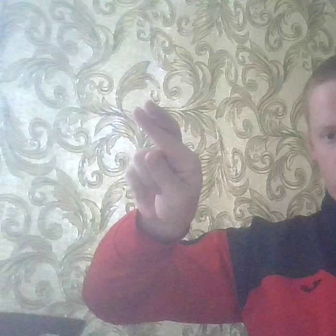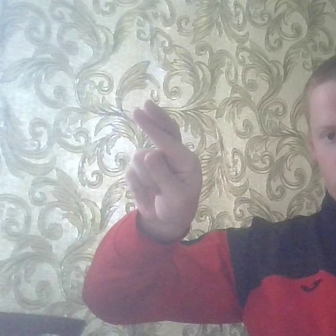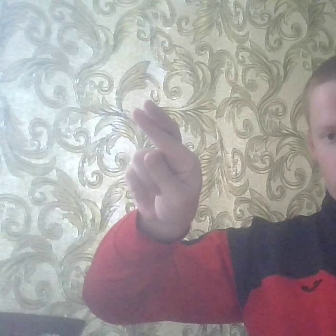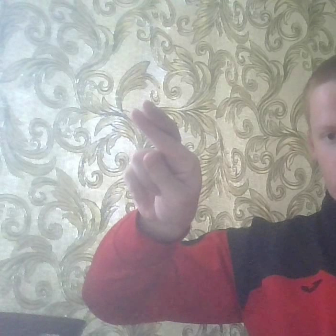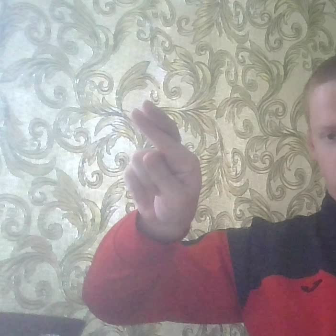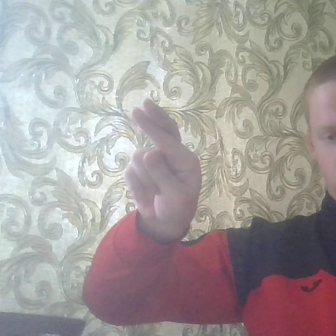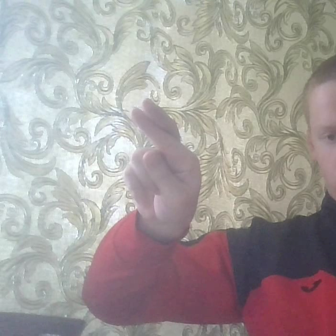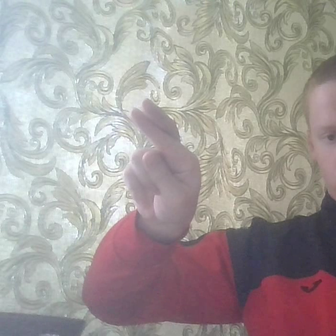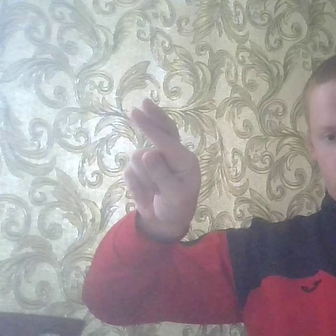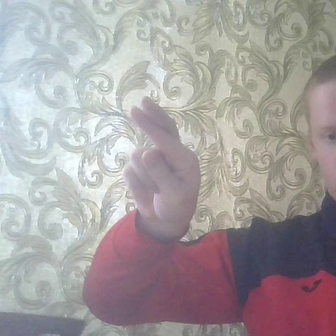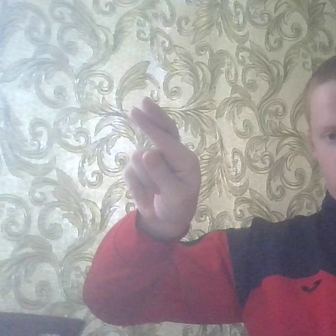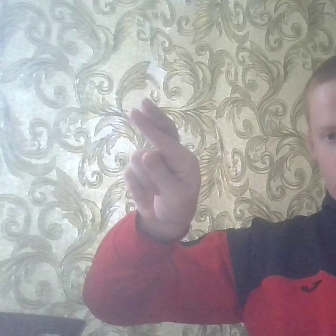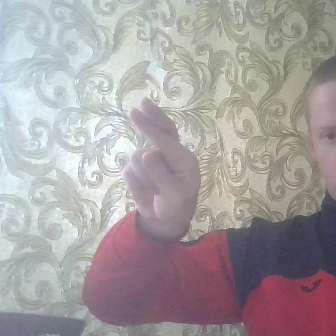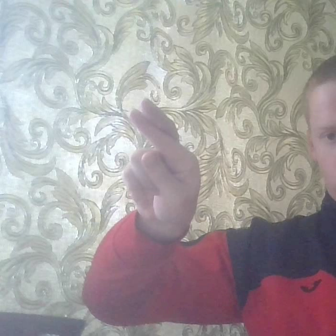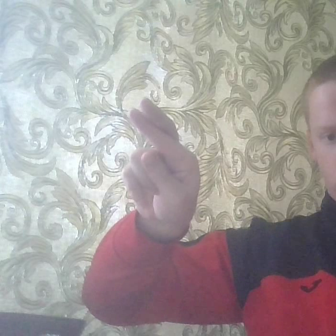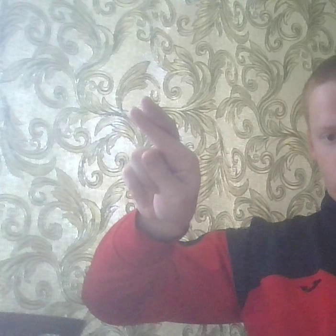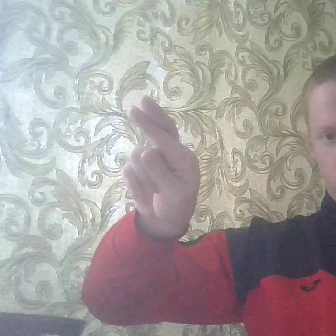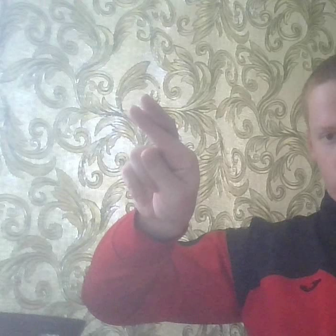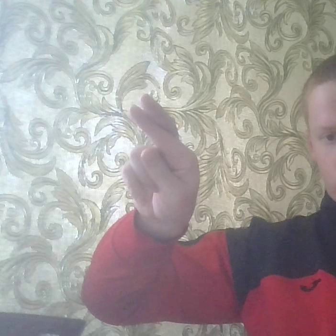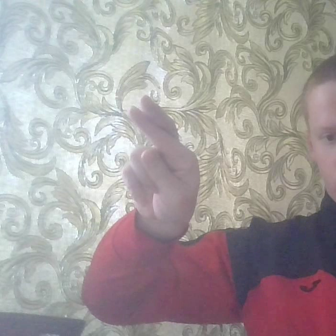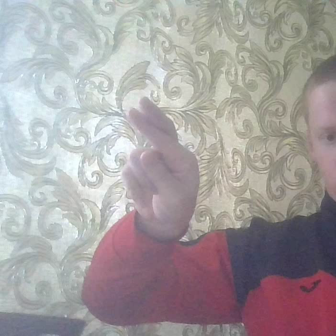Я